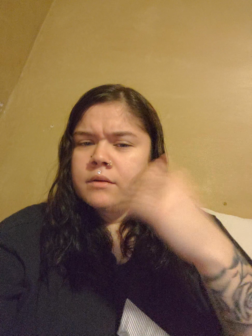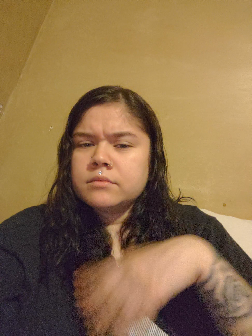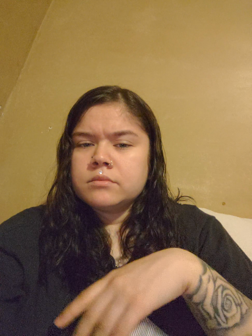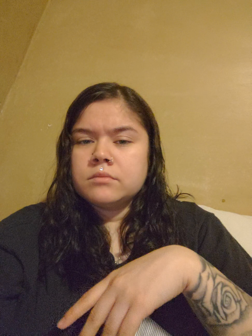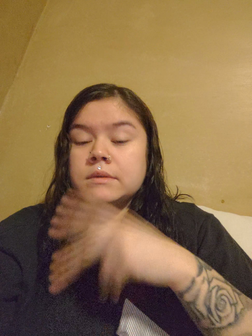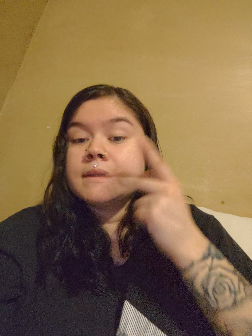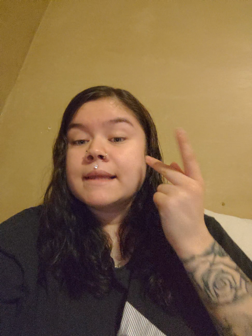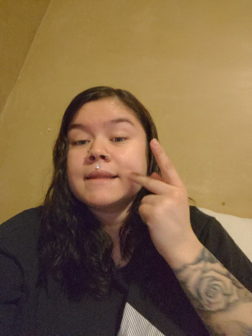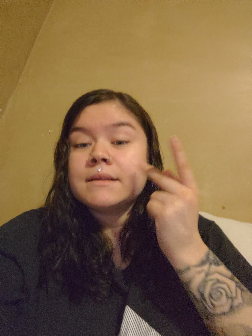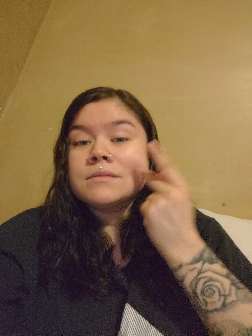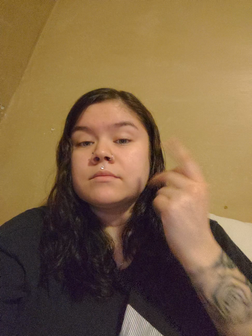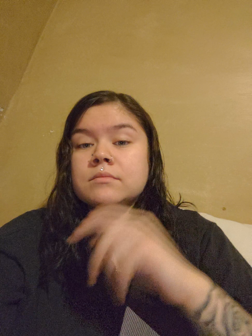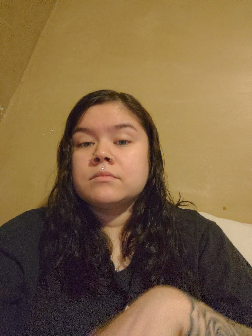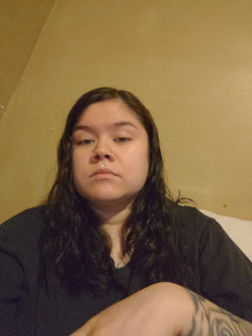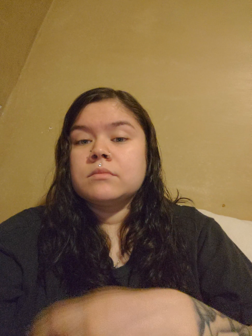kitty